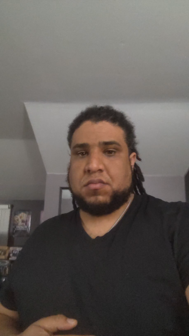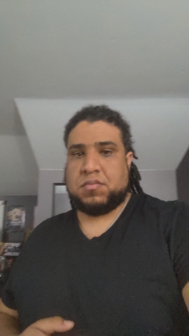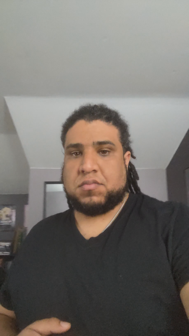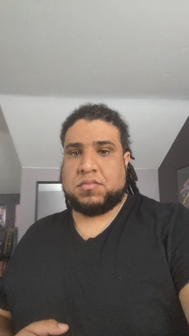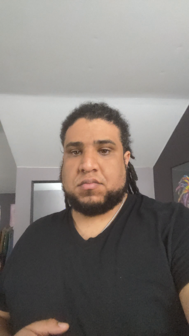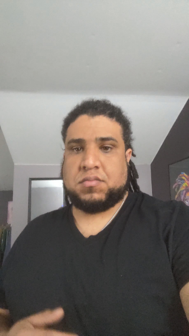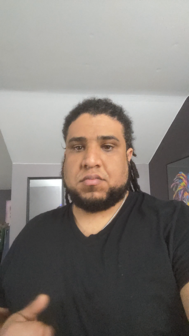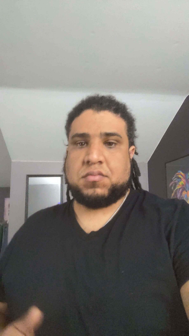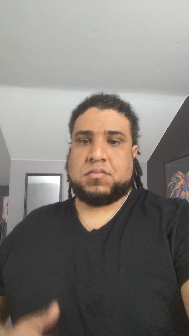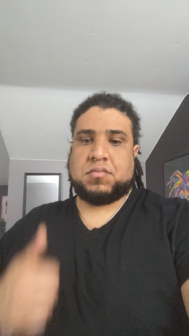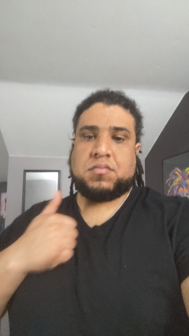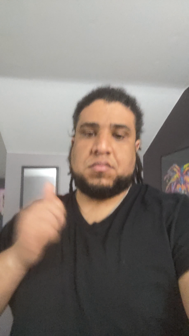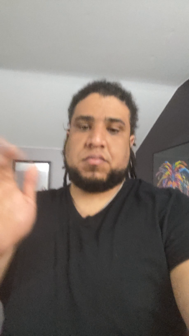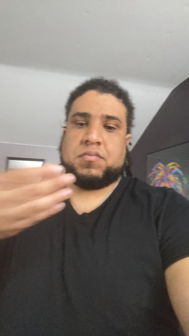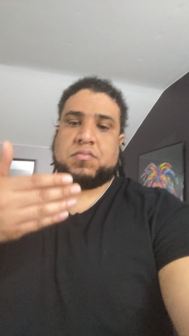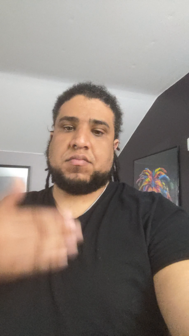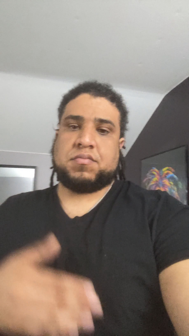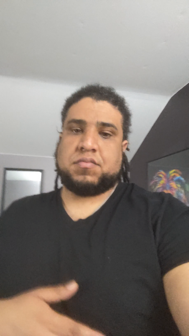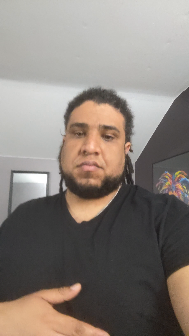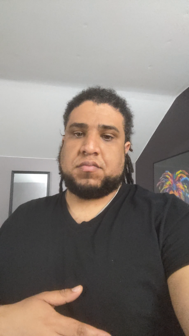living room